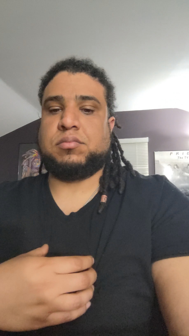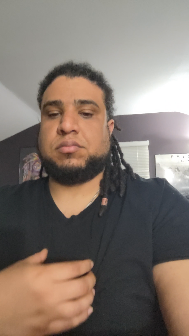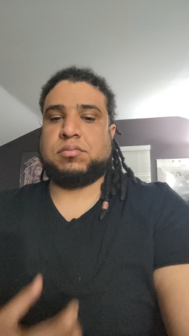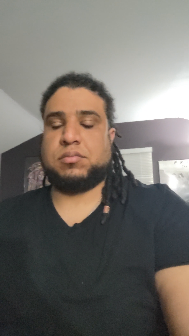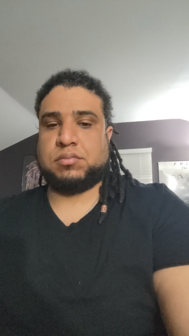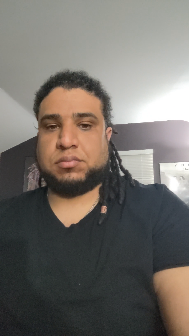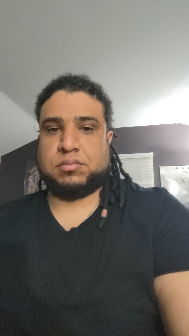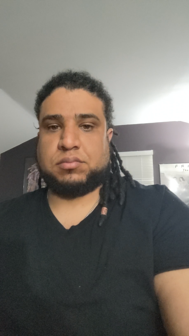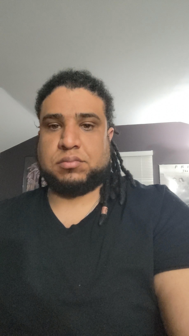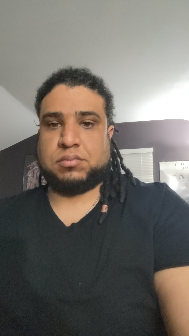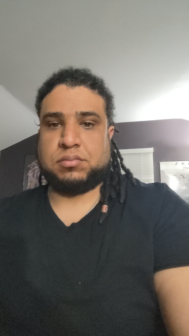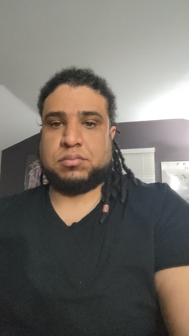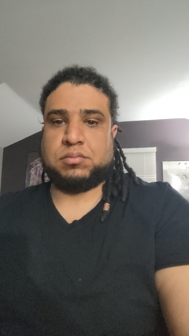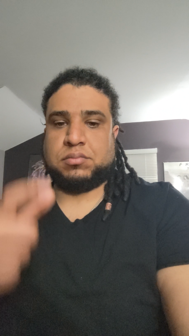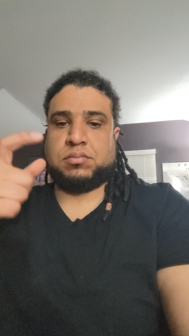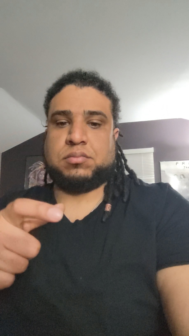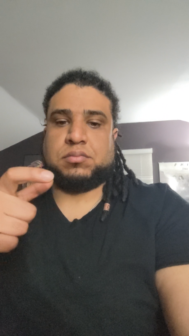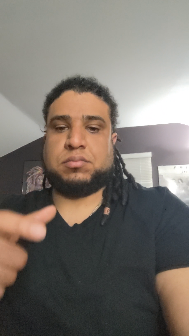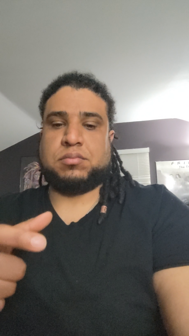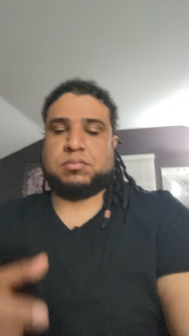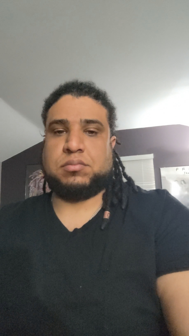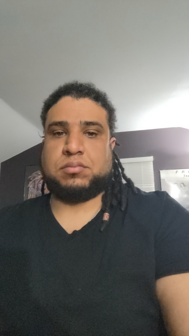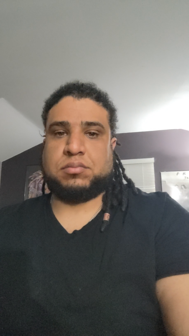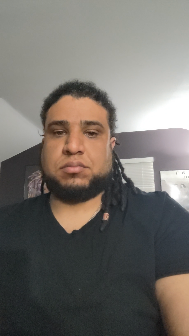plate